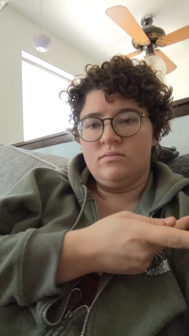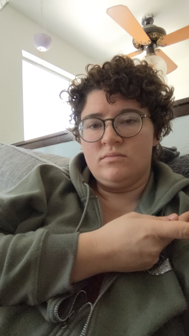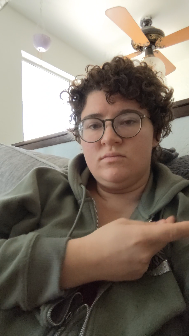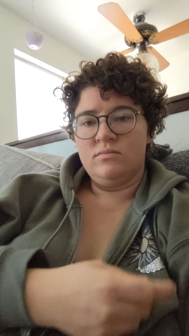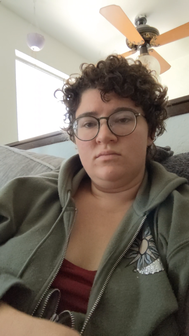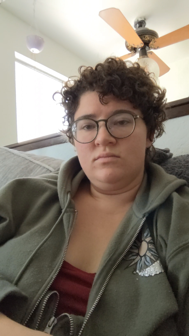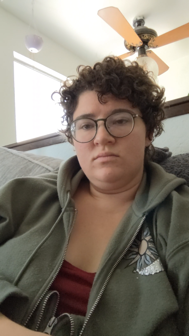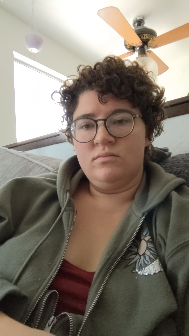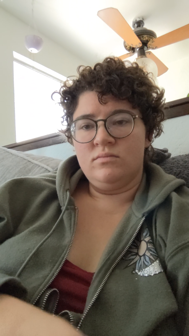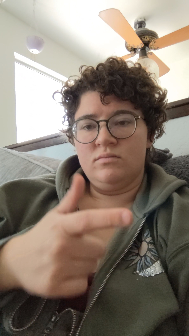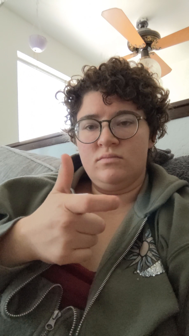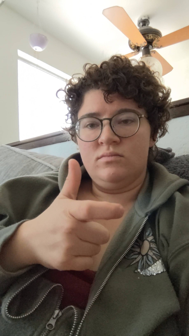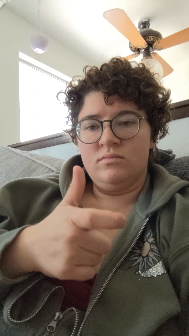run